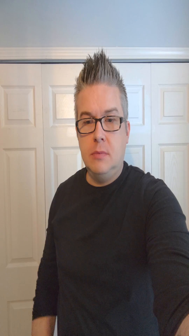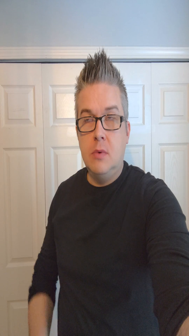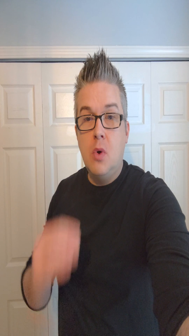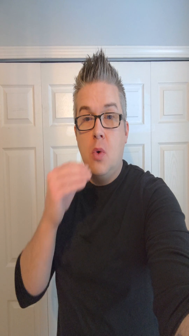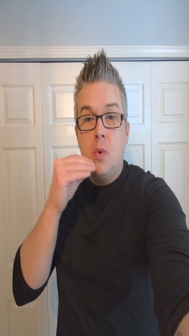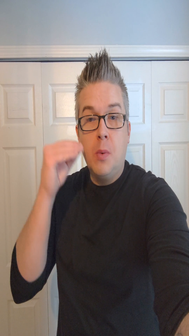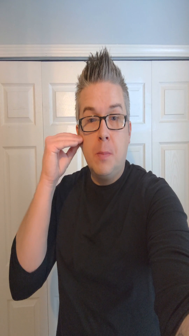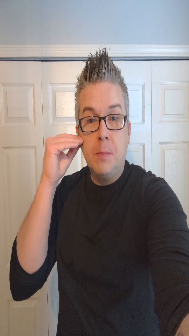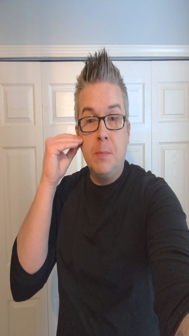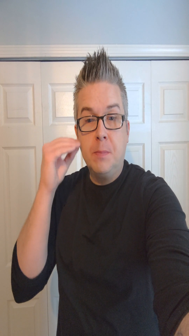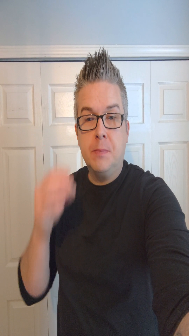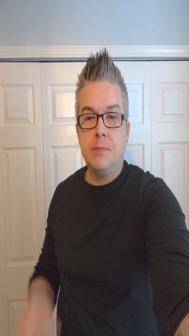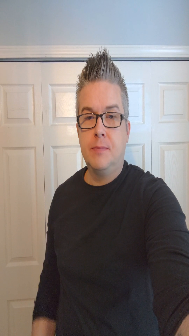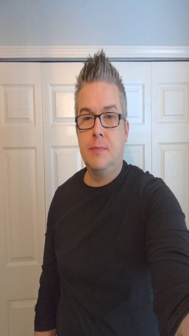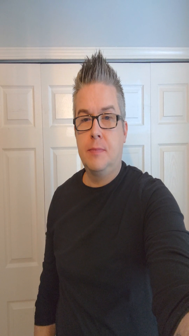home